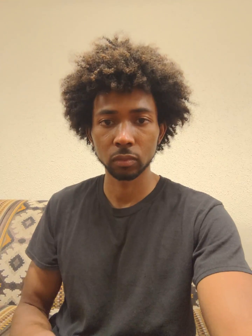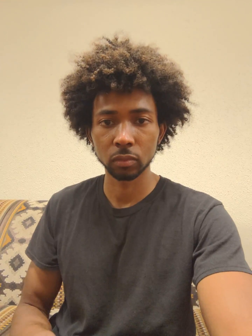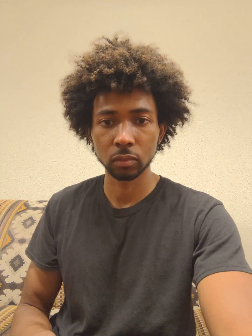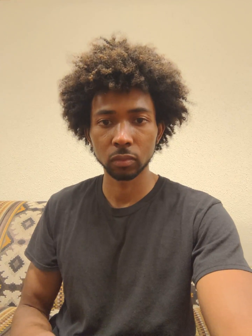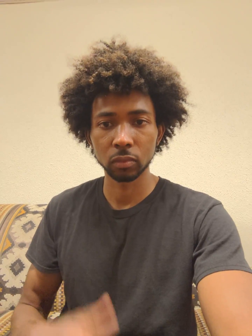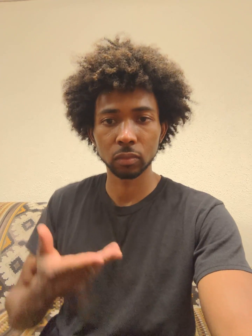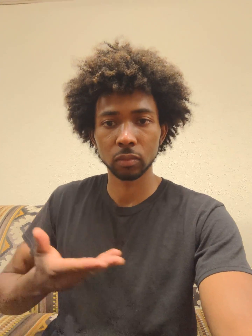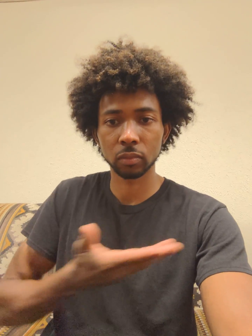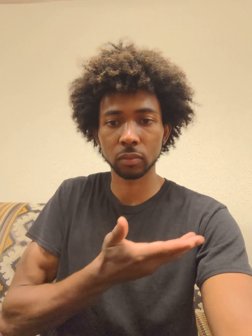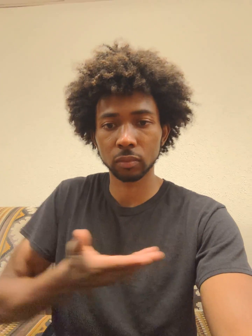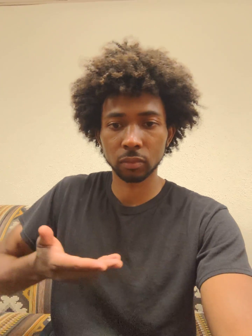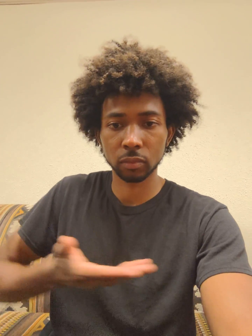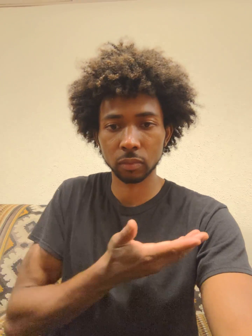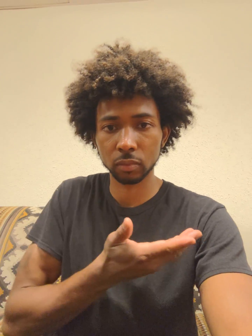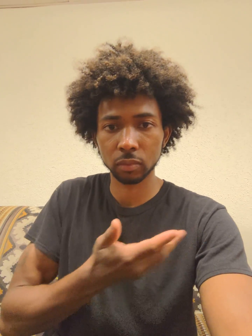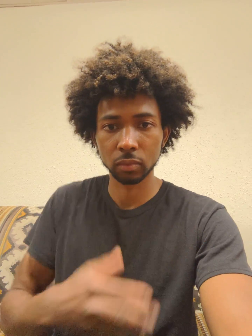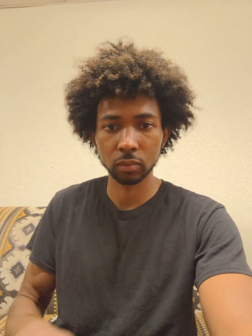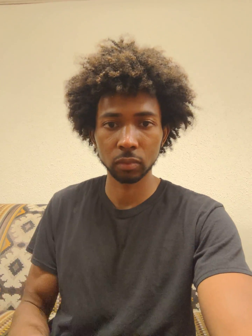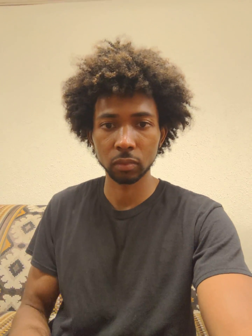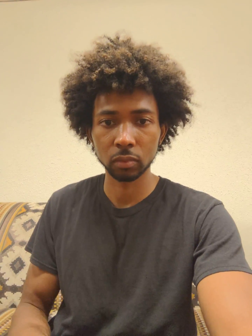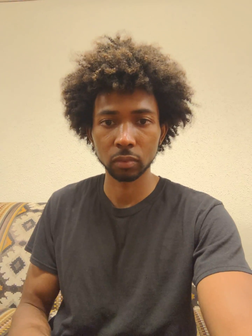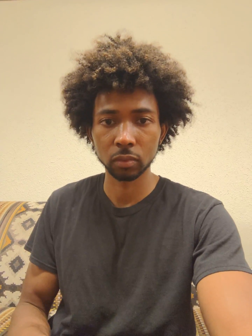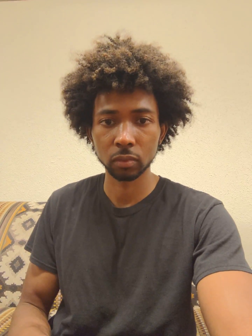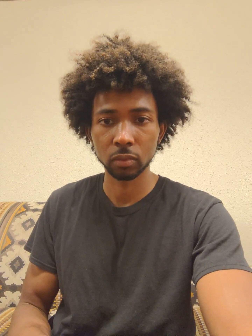baby